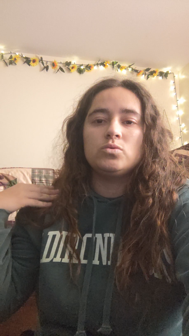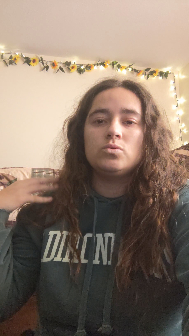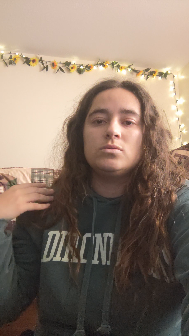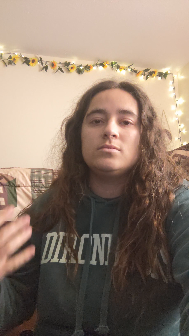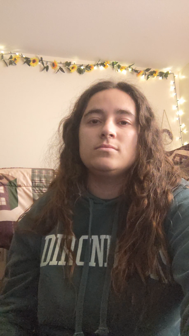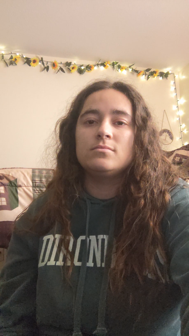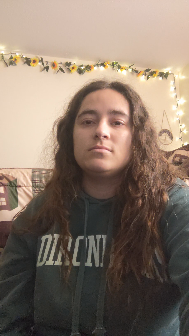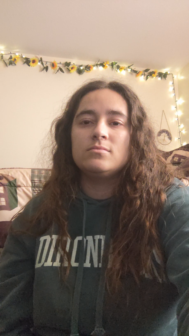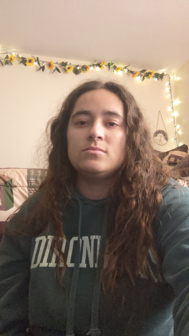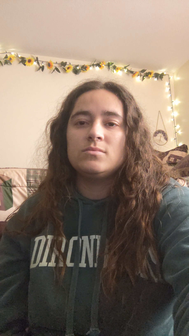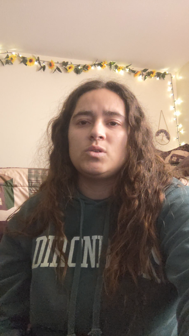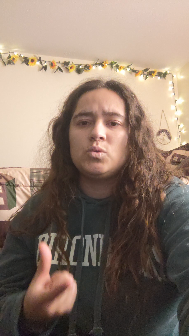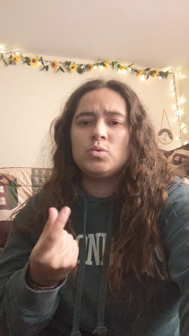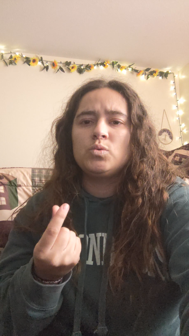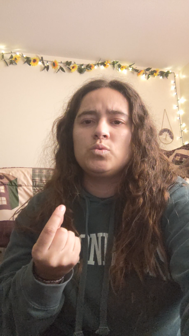do